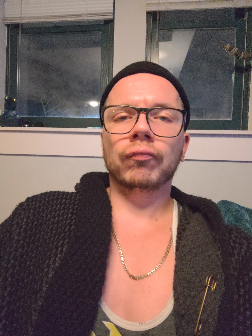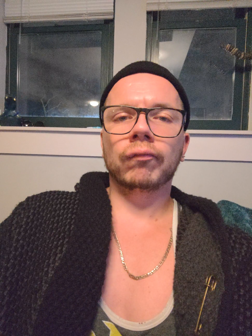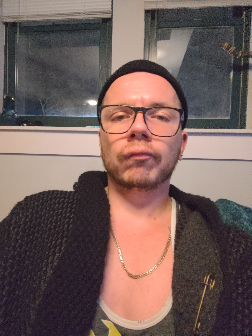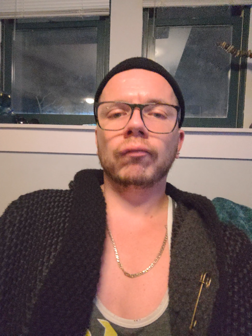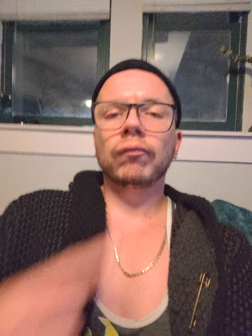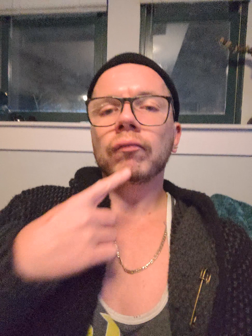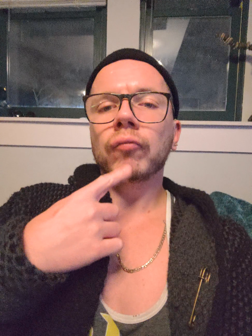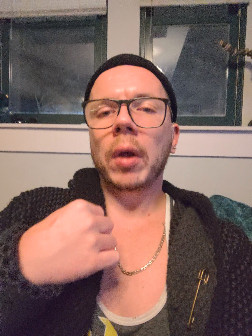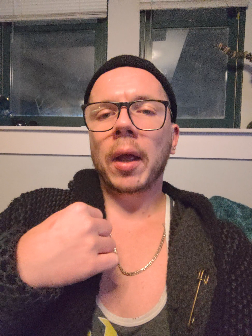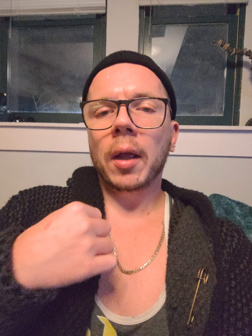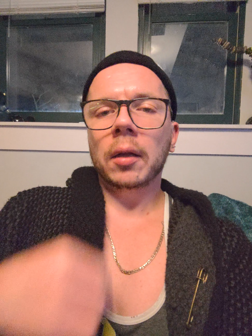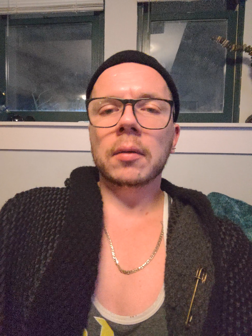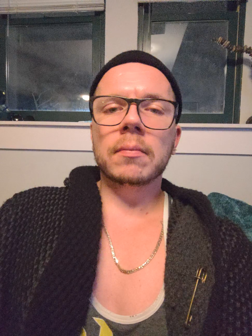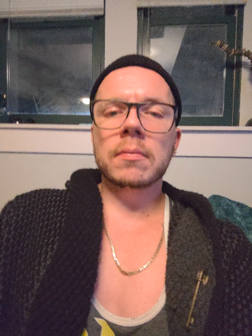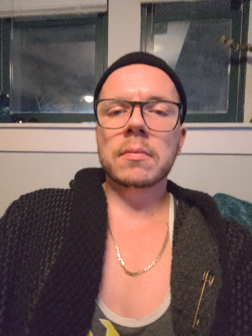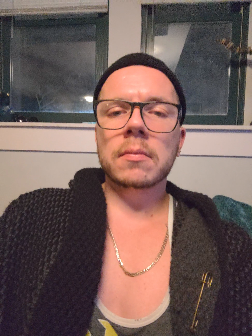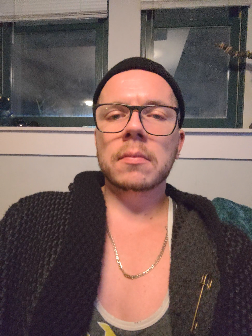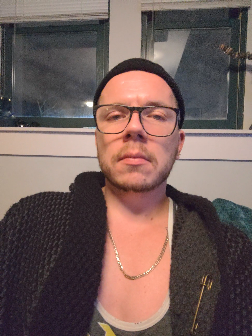red